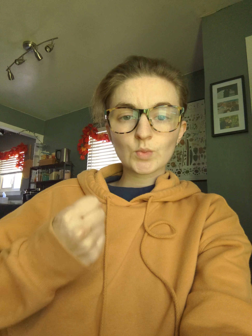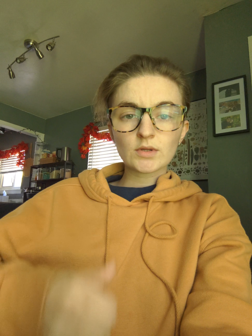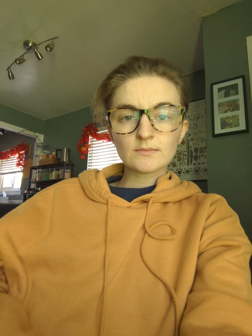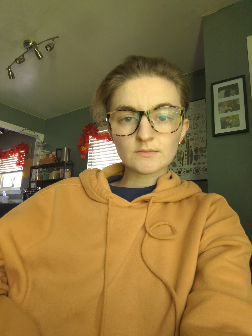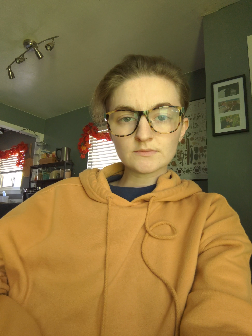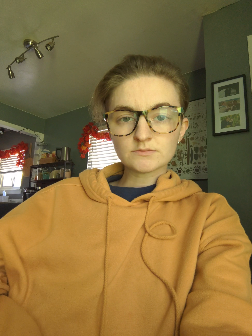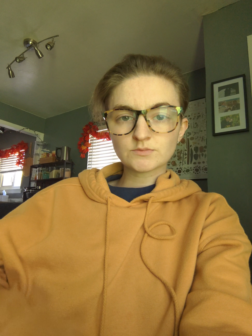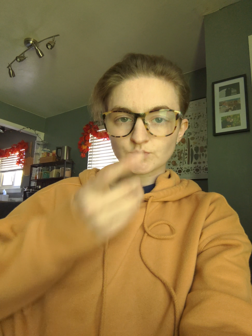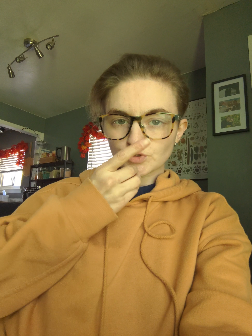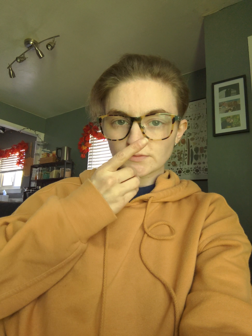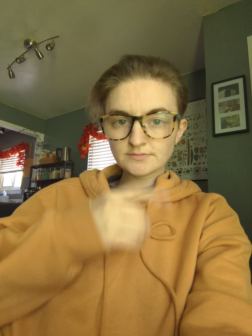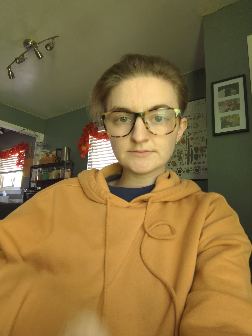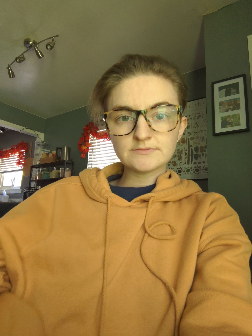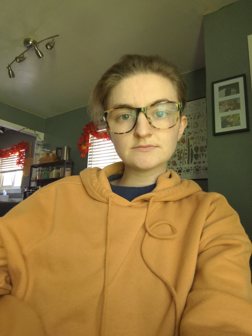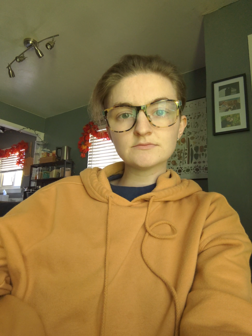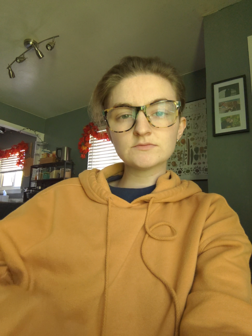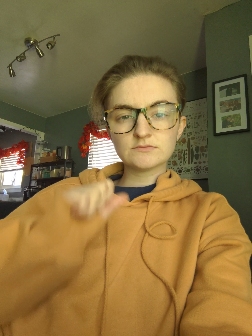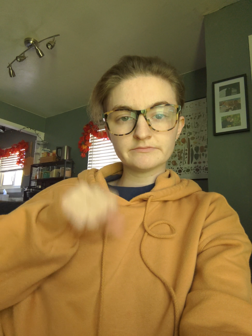dinner